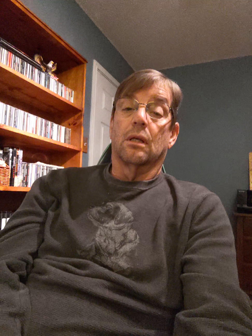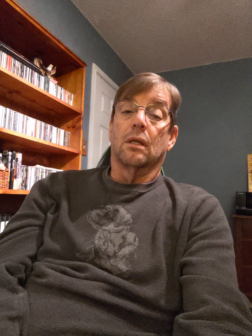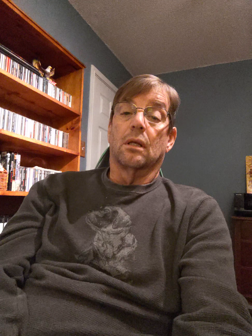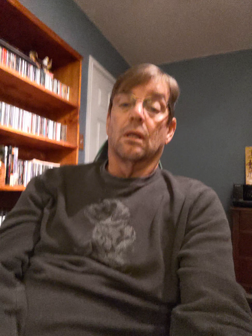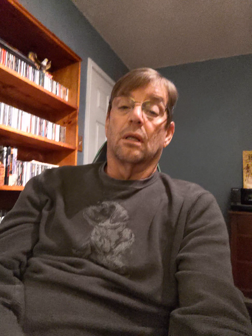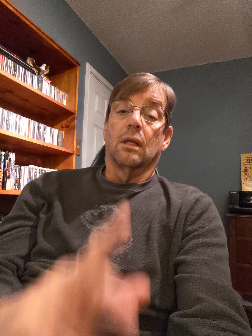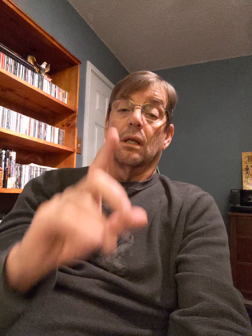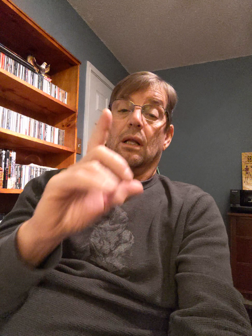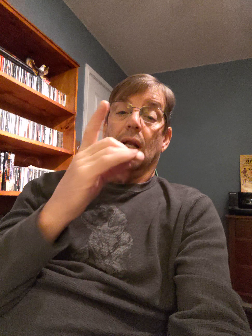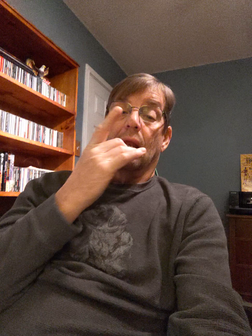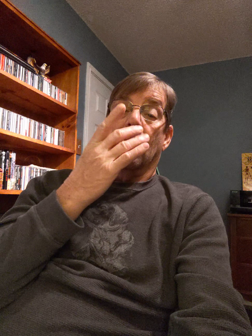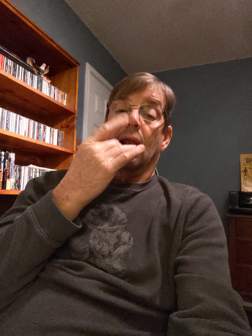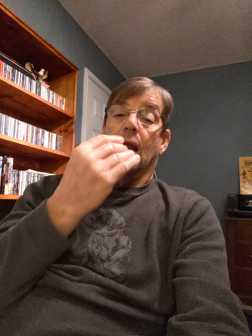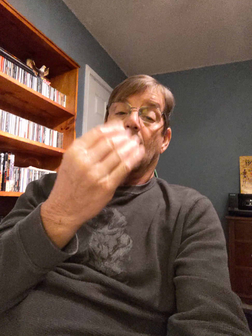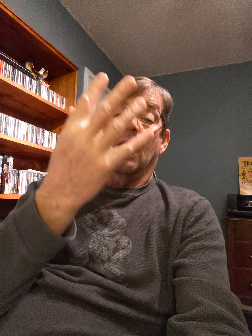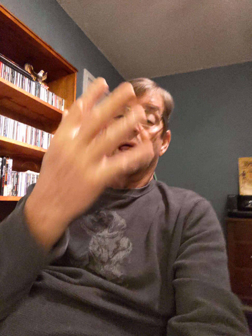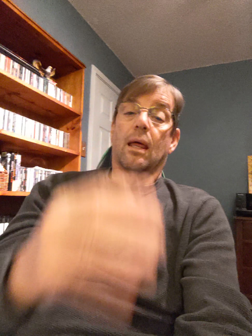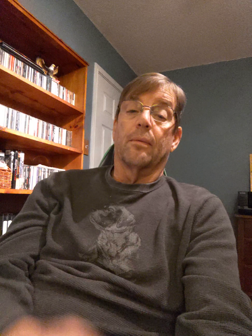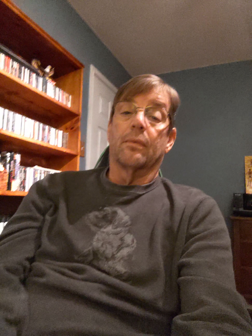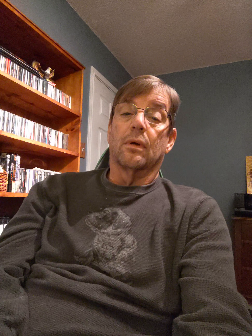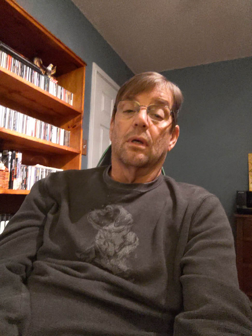lamp